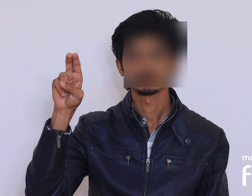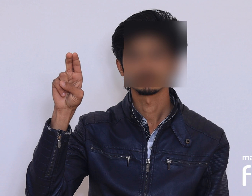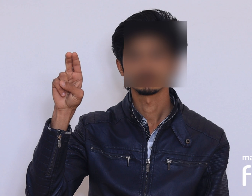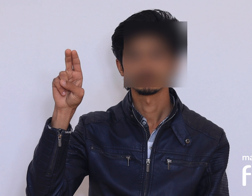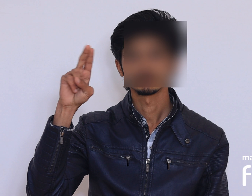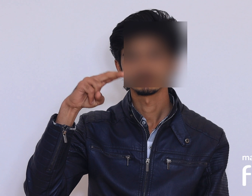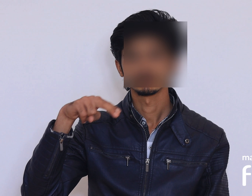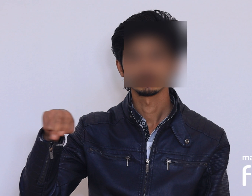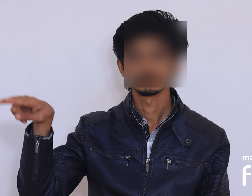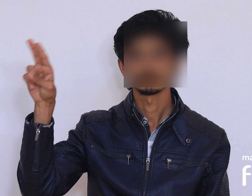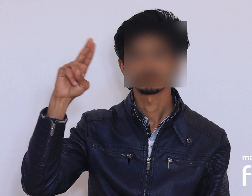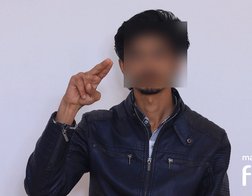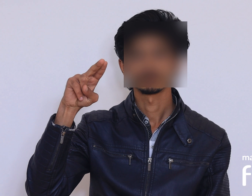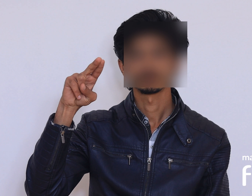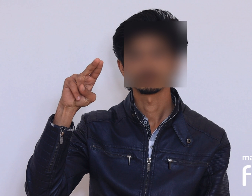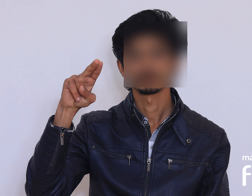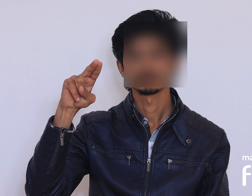ہ